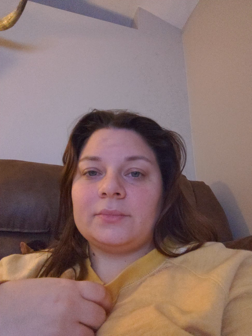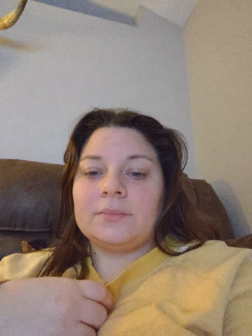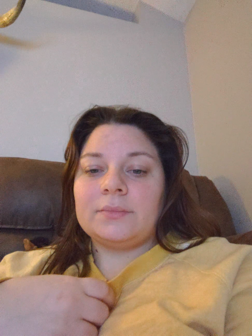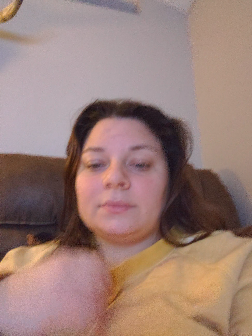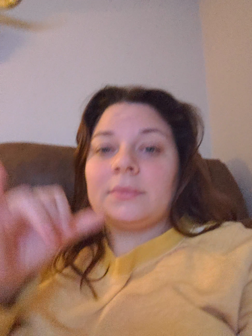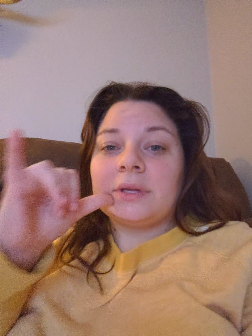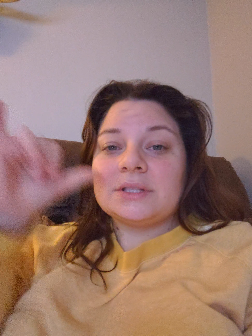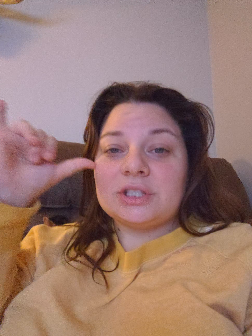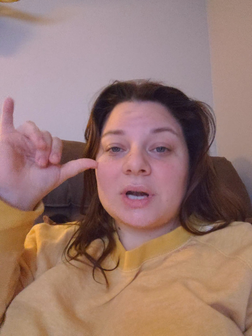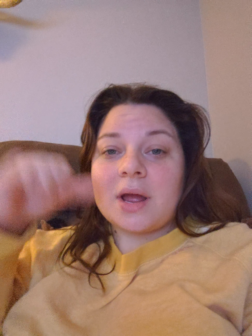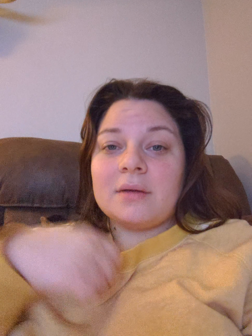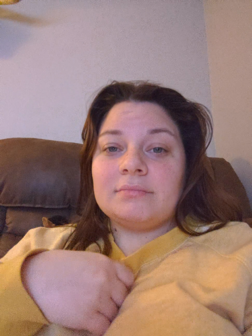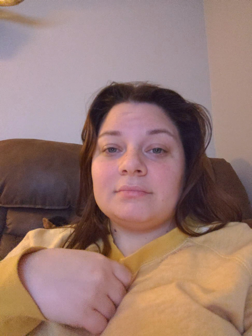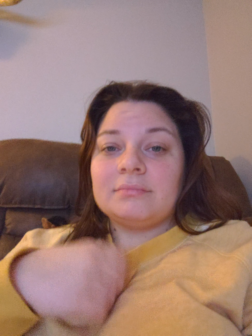yesterday